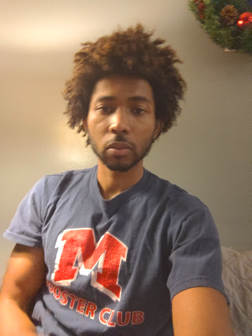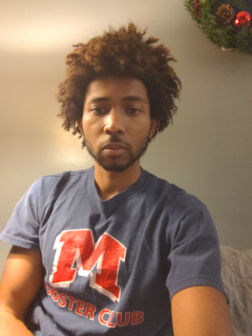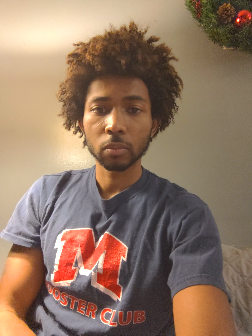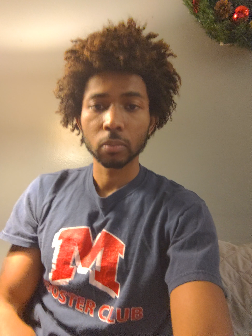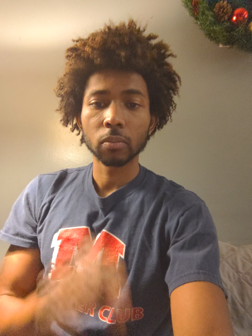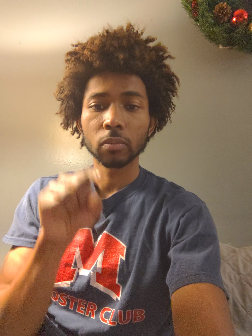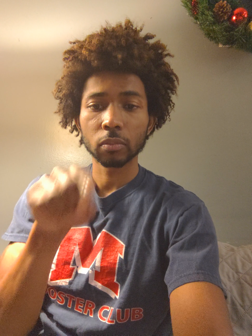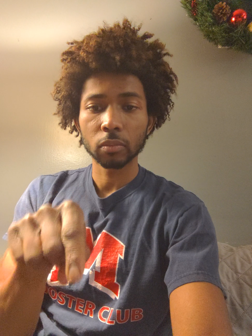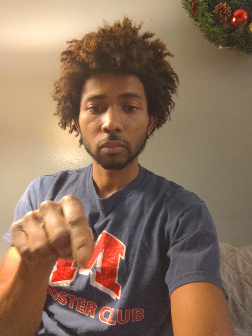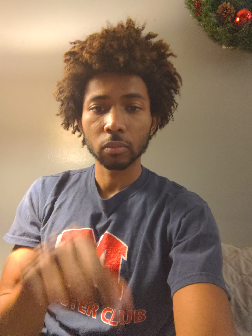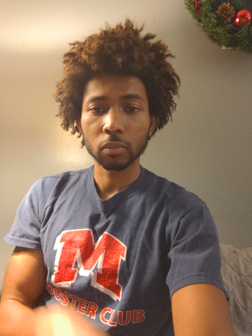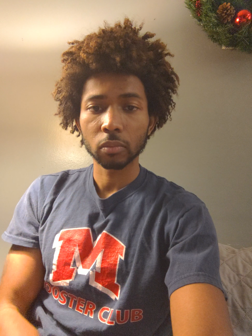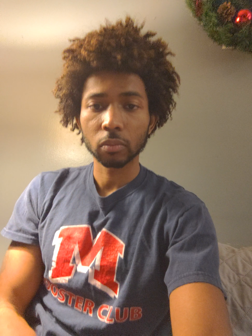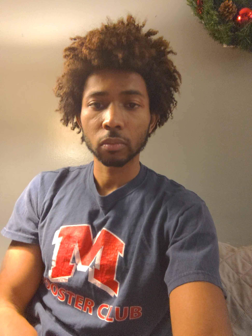there